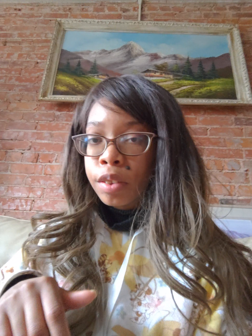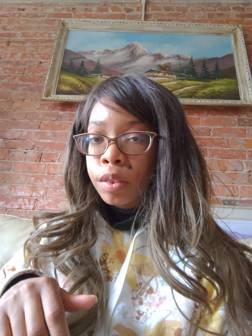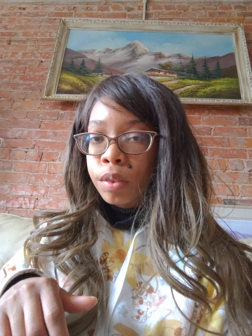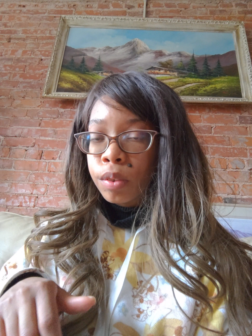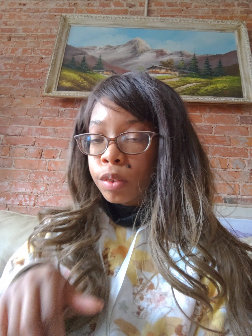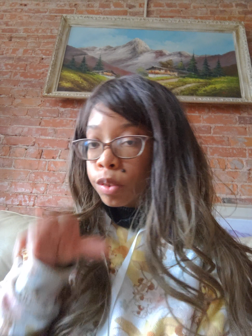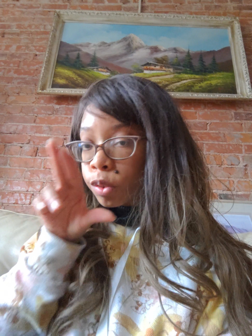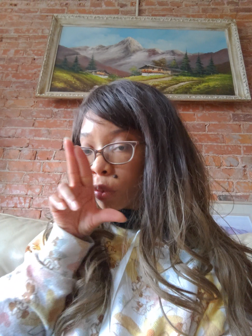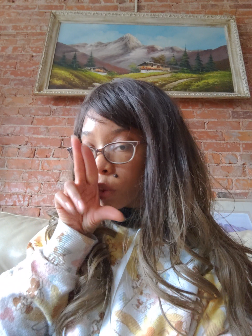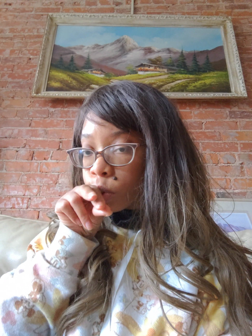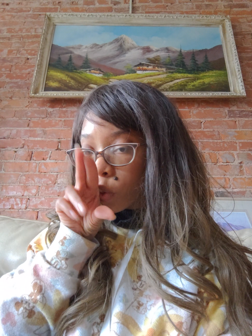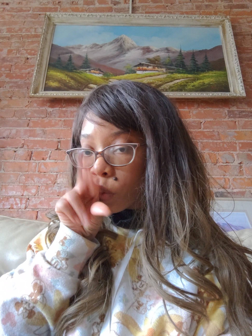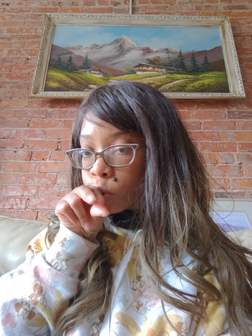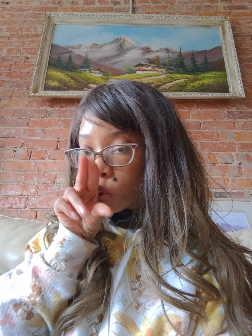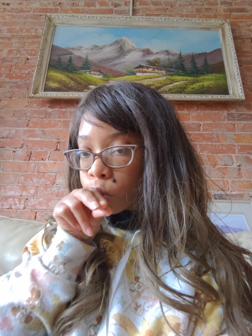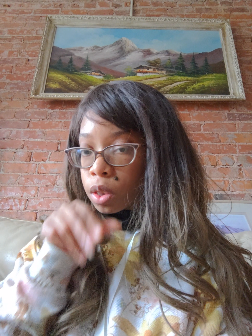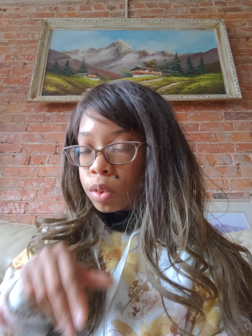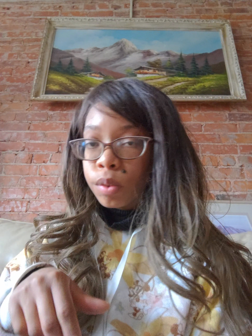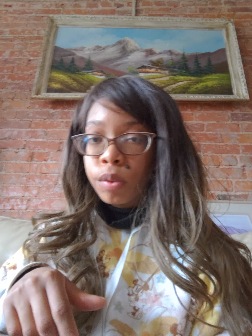duck